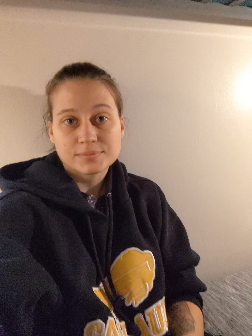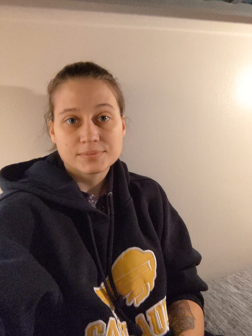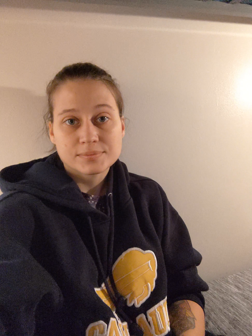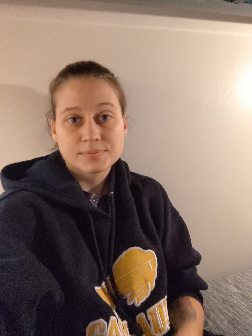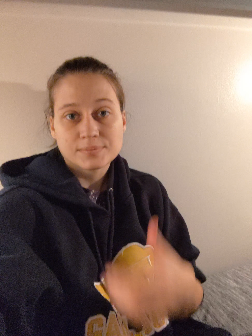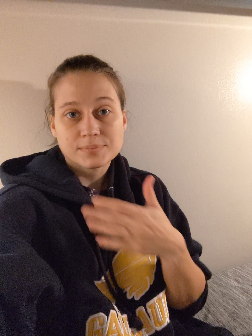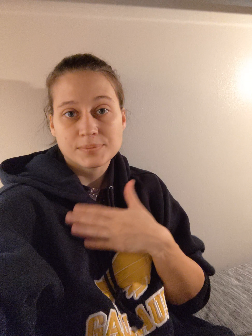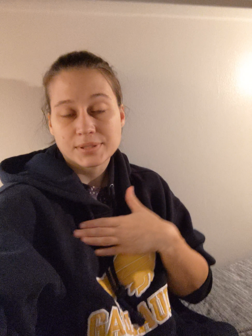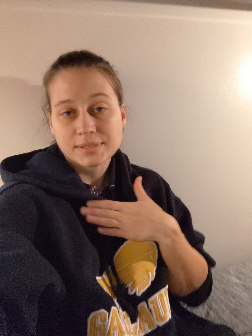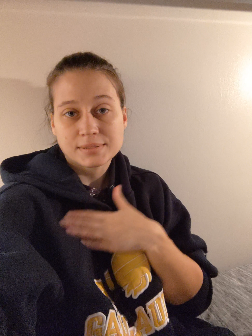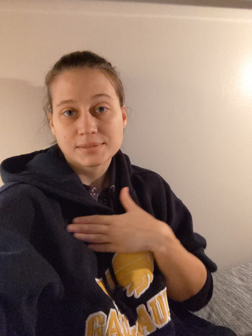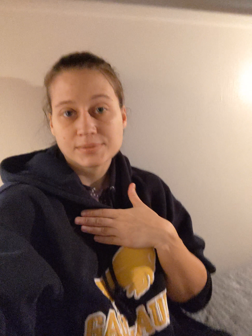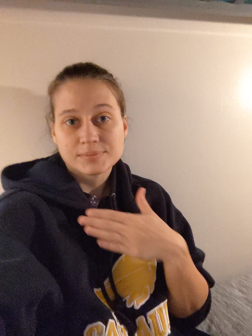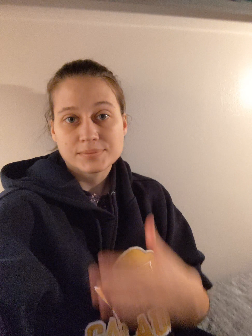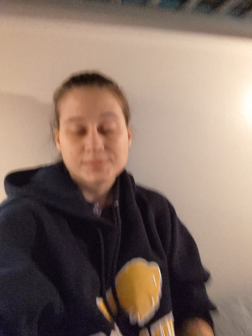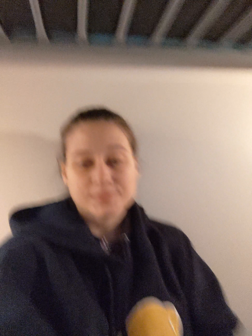please